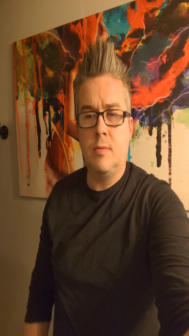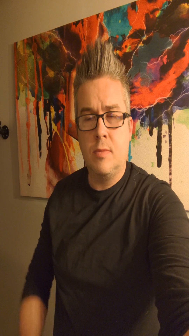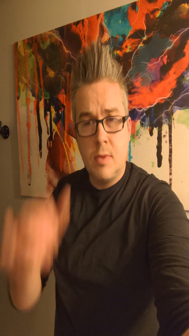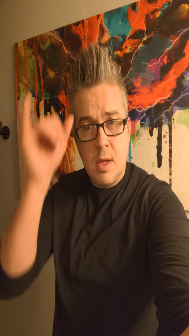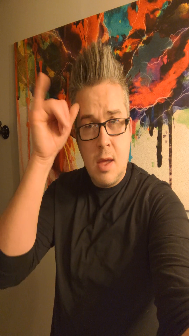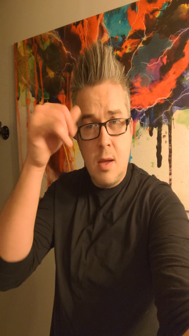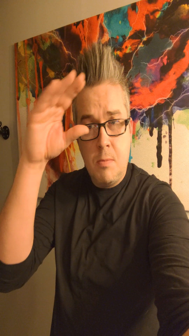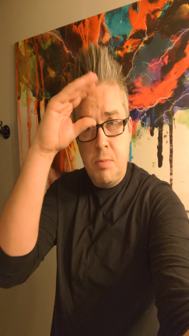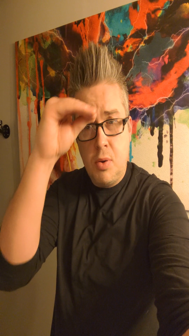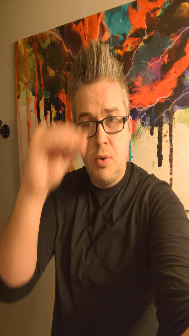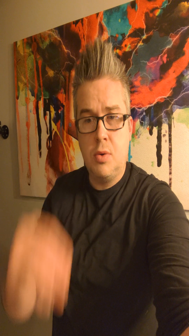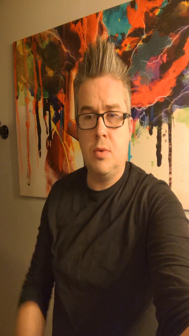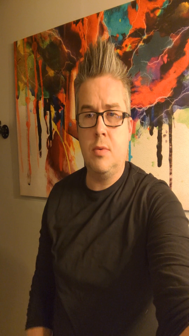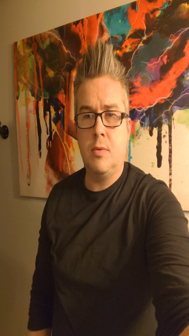cowboy